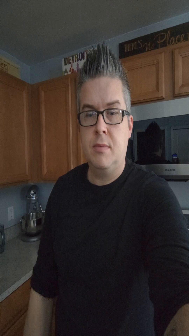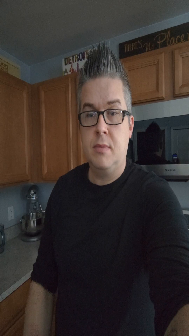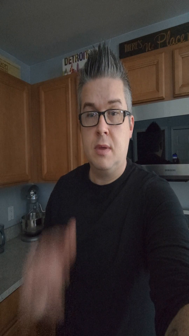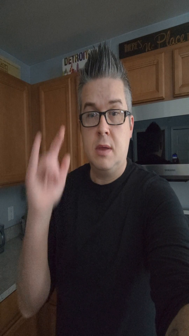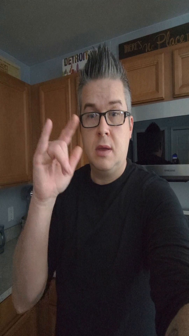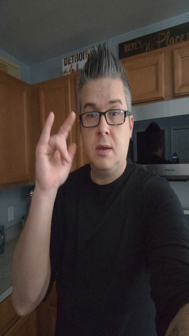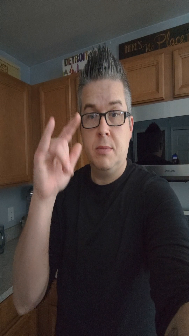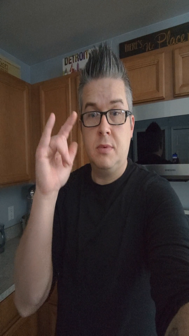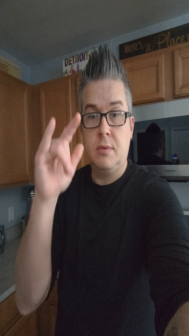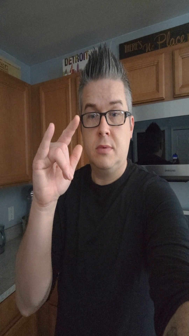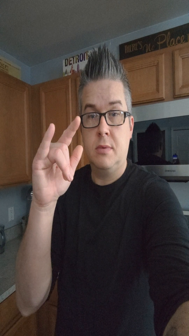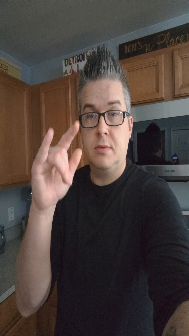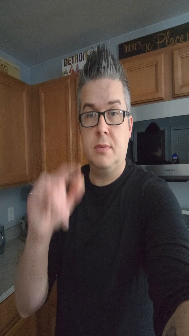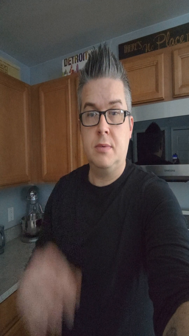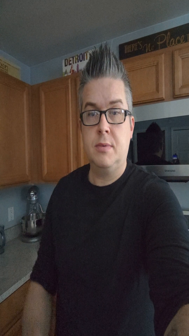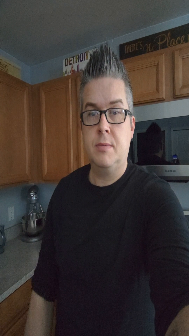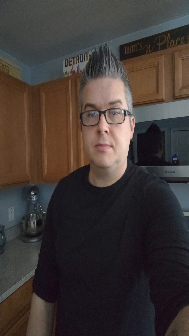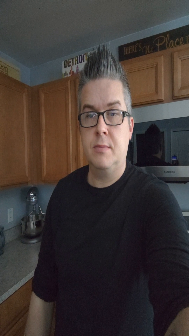airplane